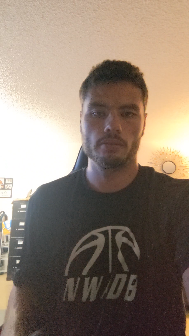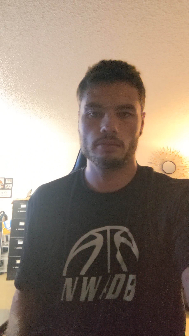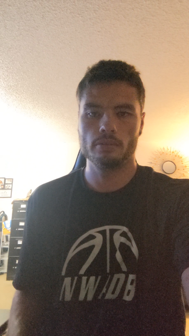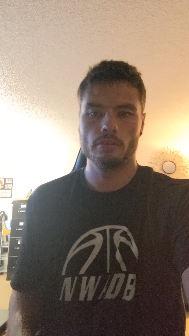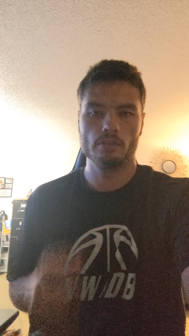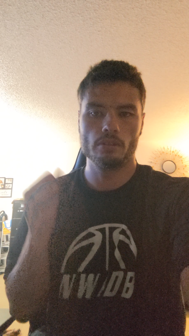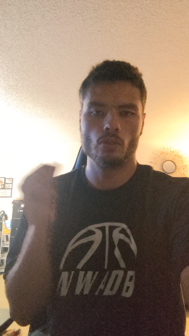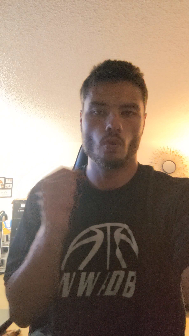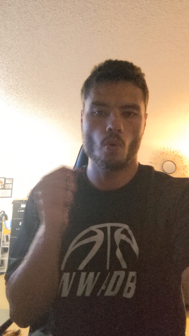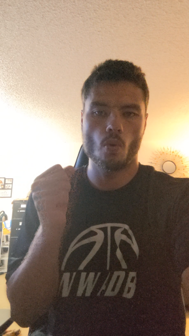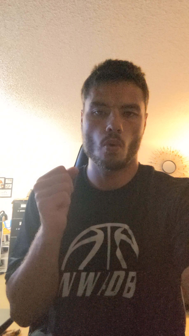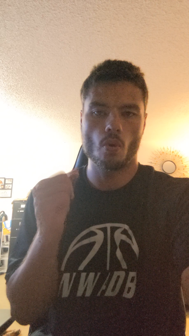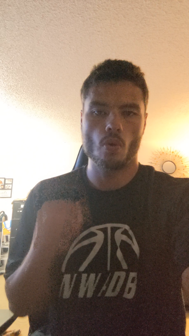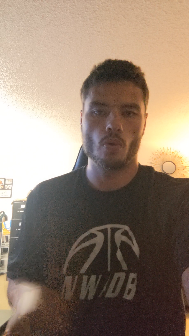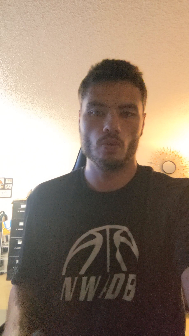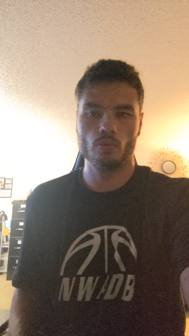cold